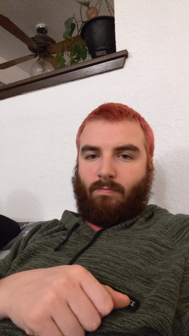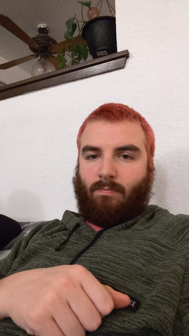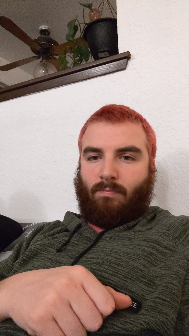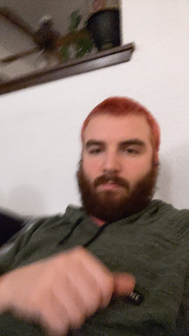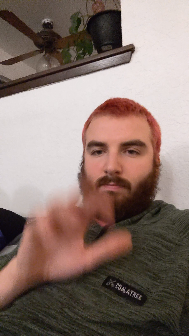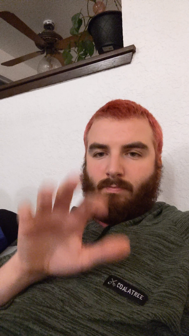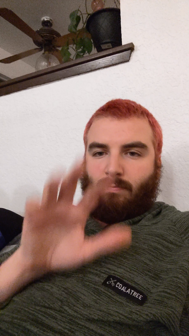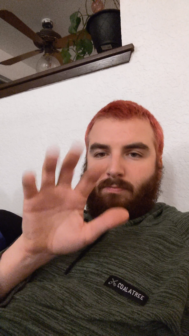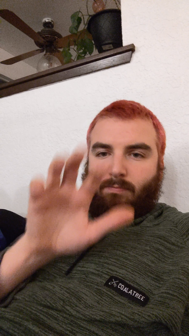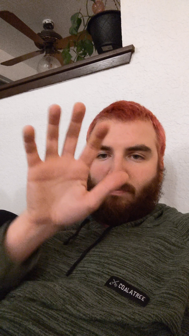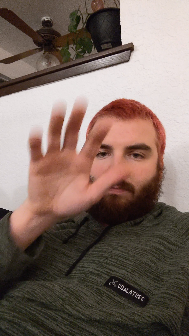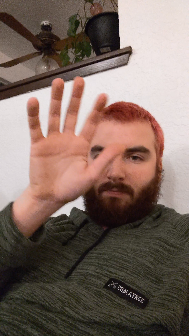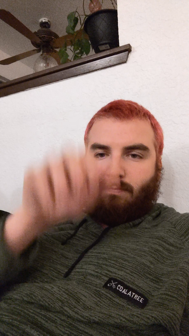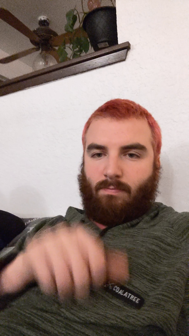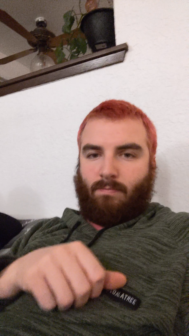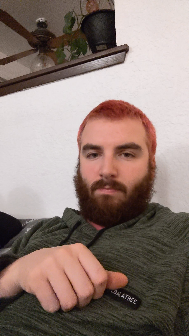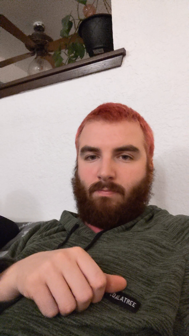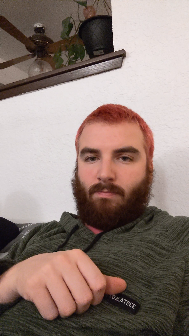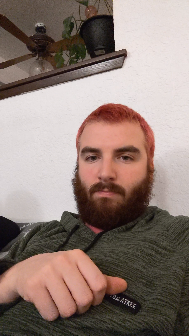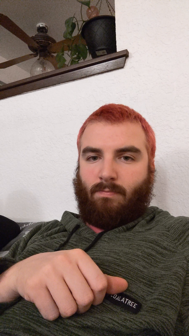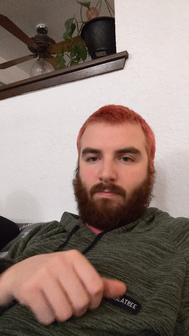climb